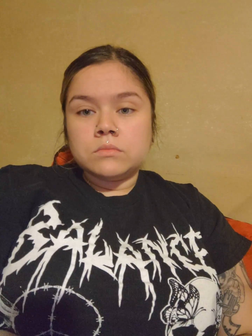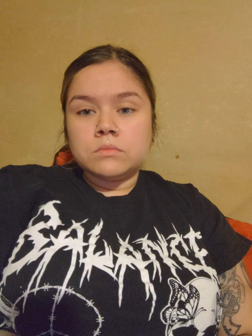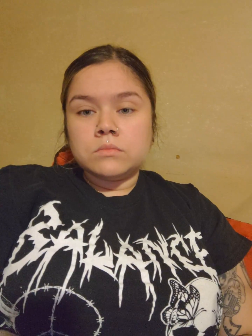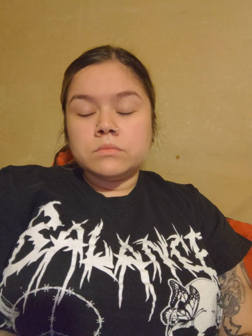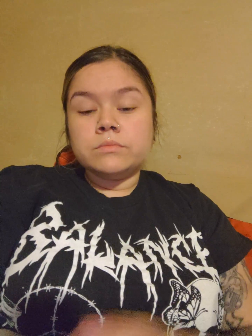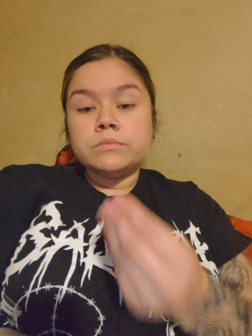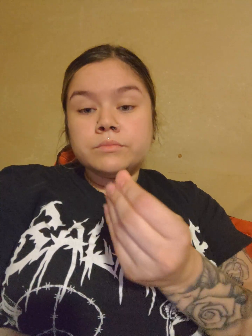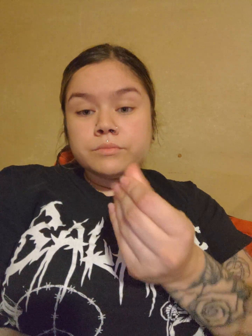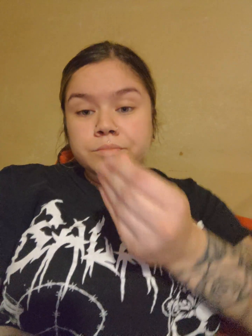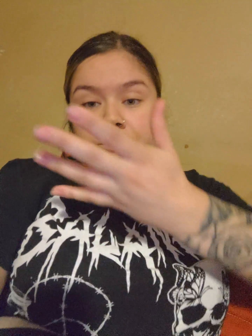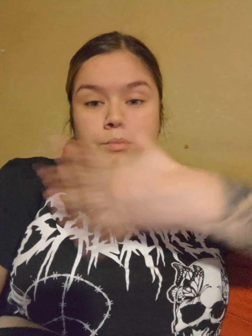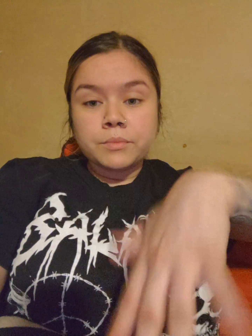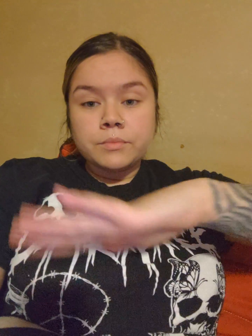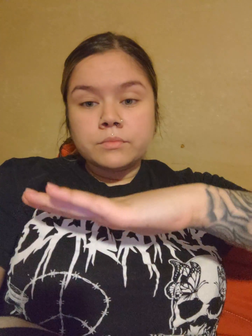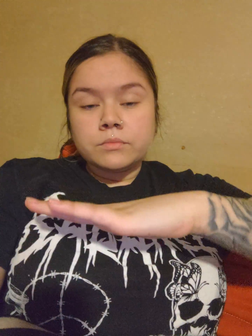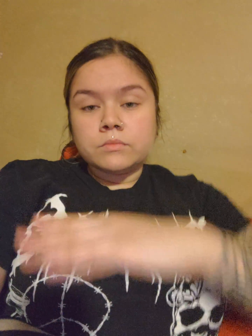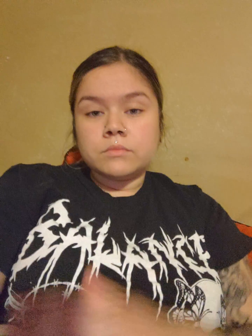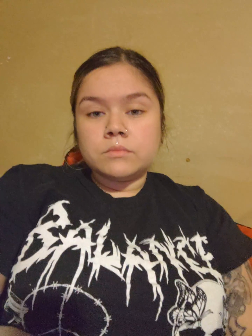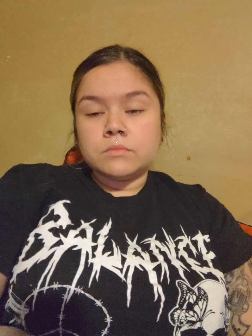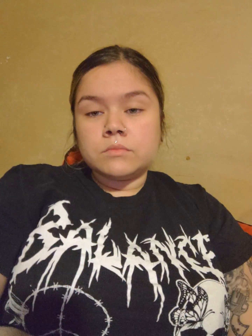garden